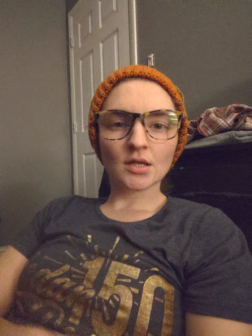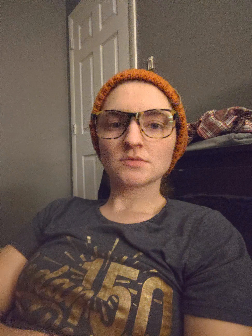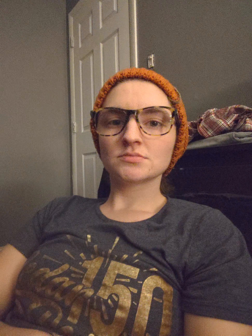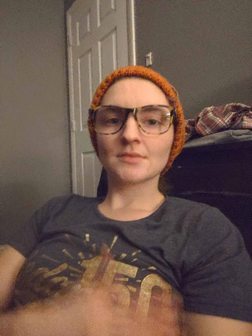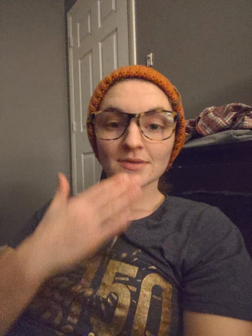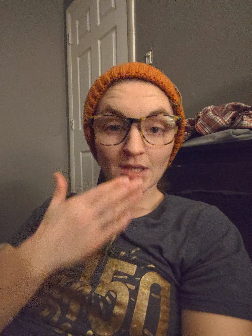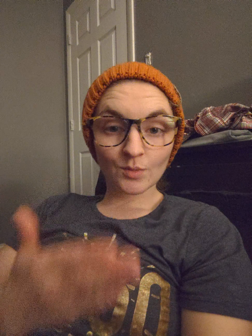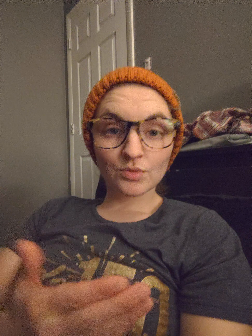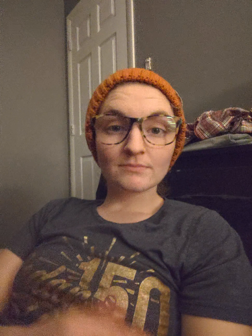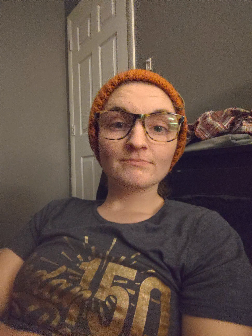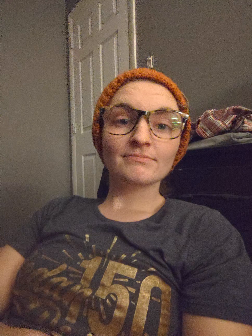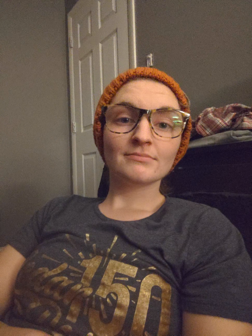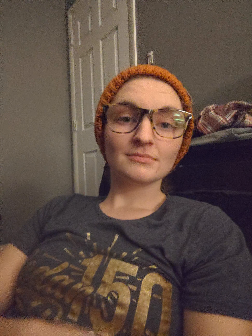thank you